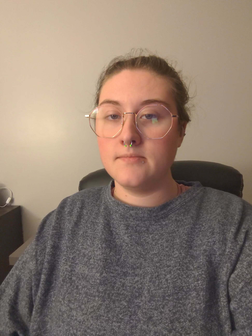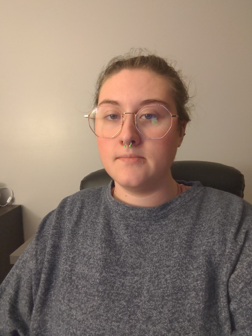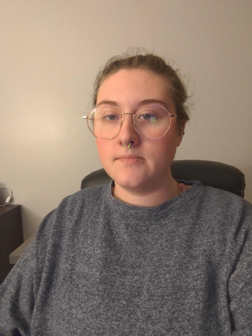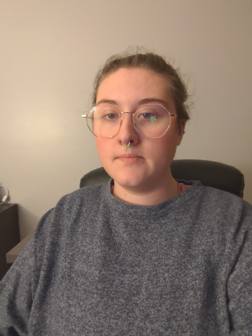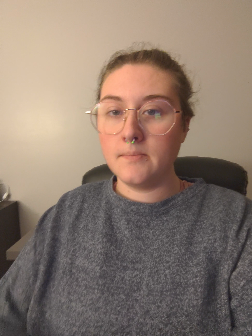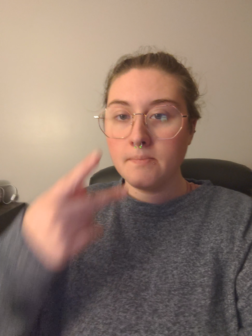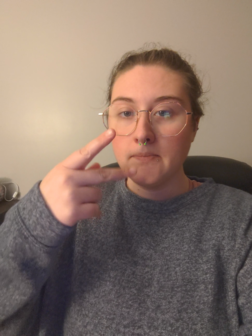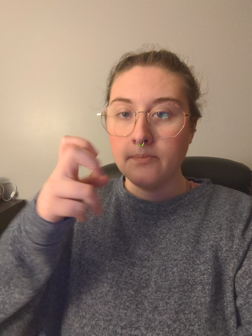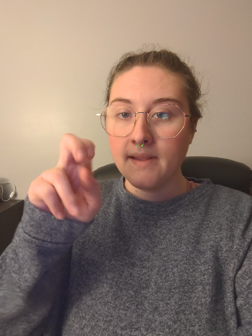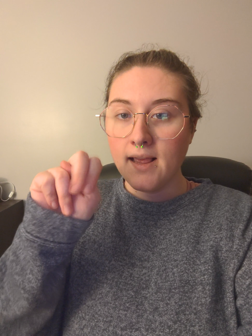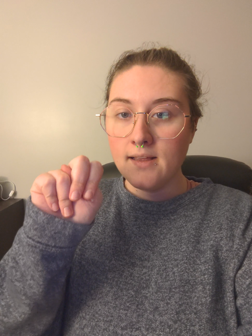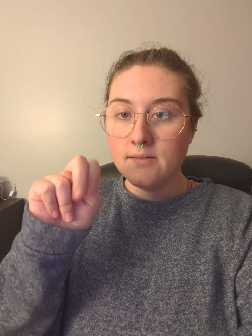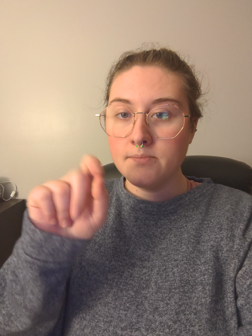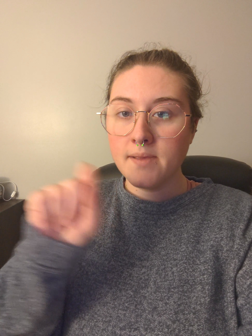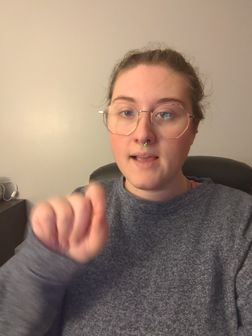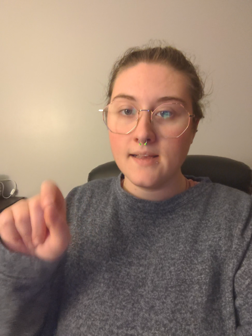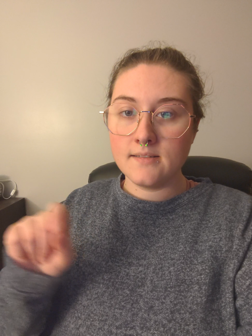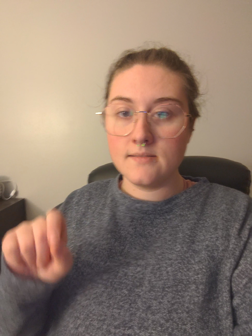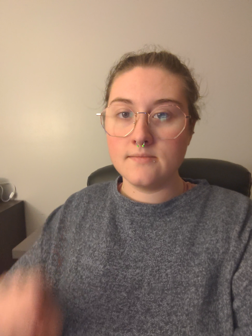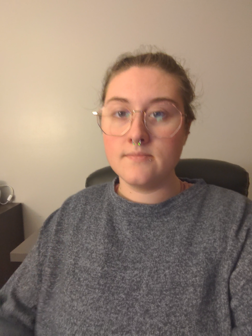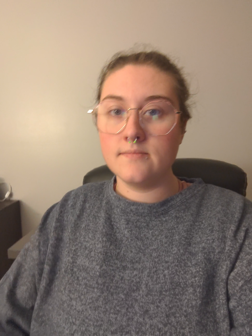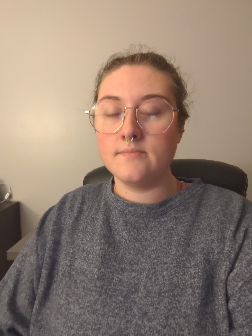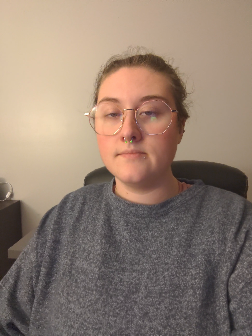pen